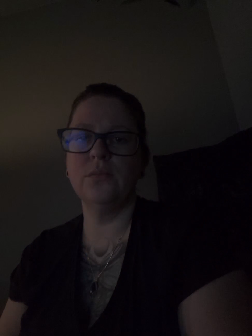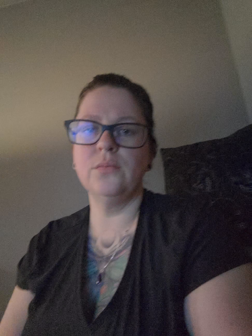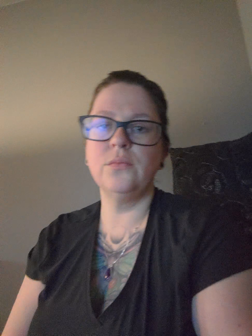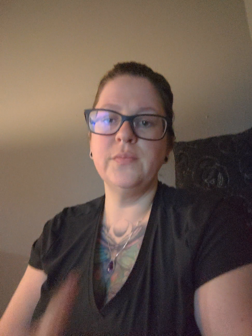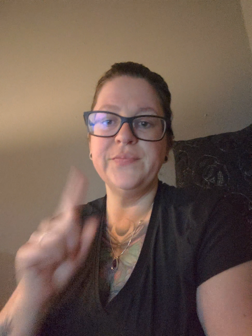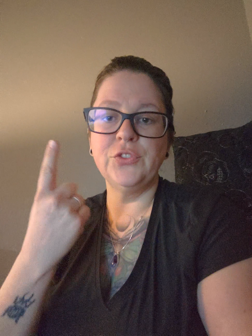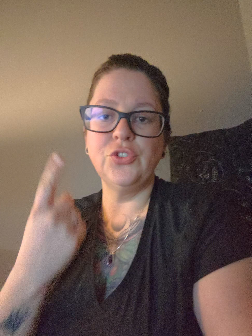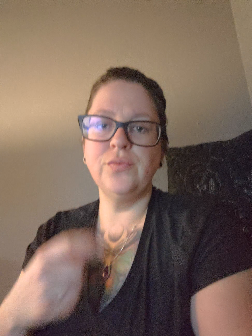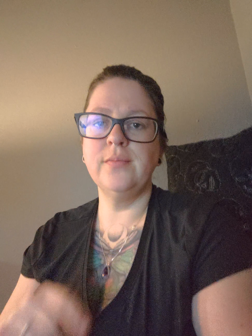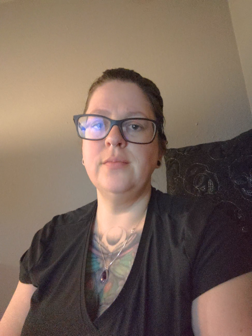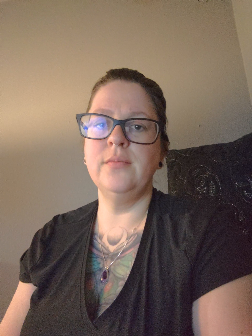first